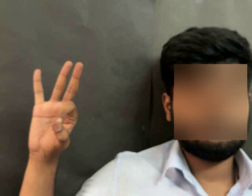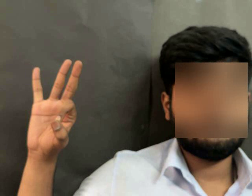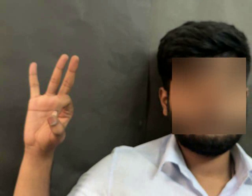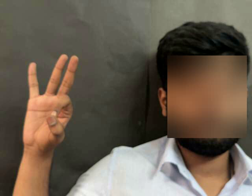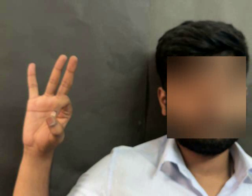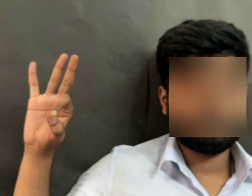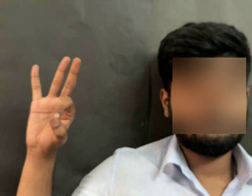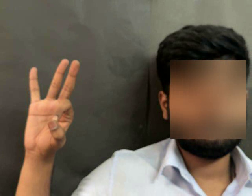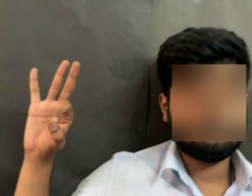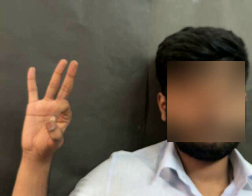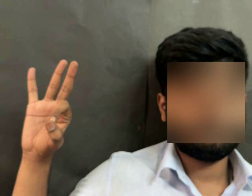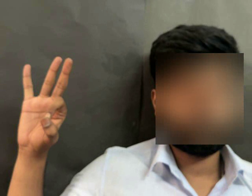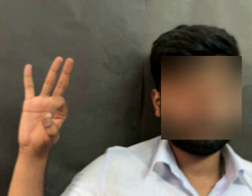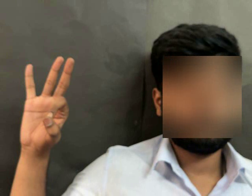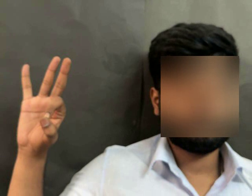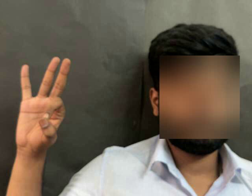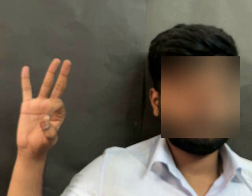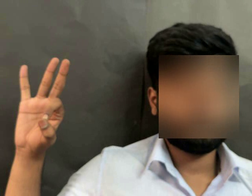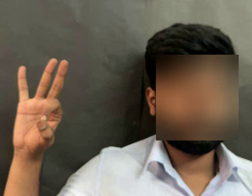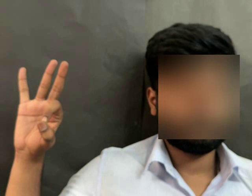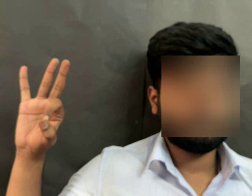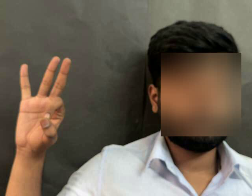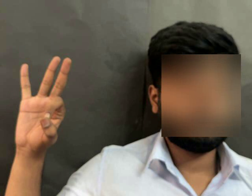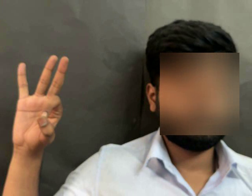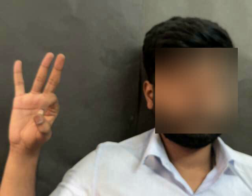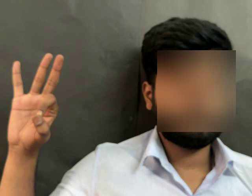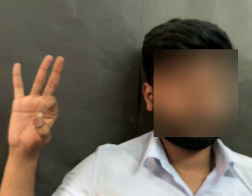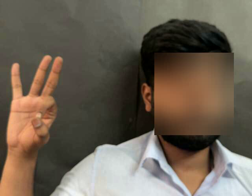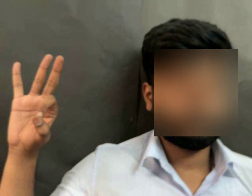F